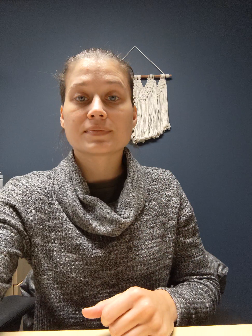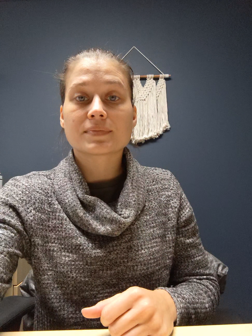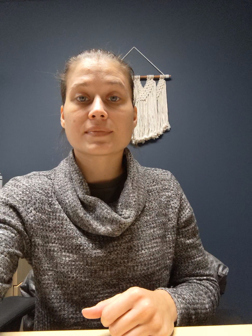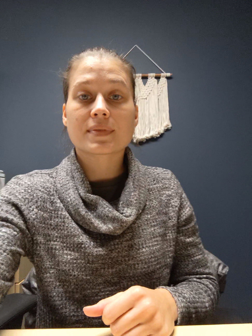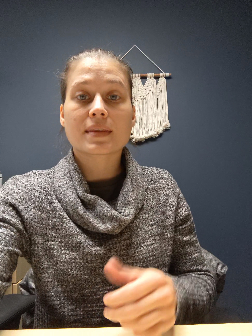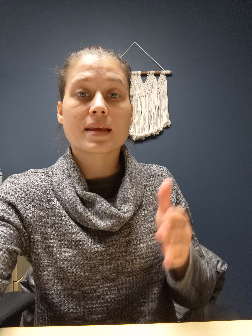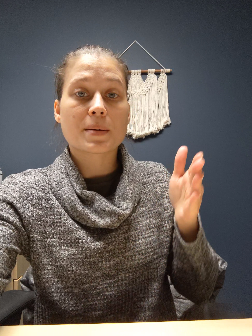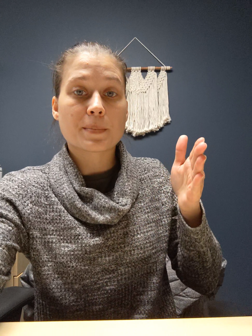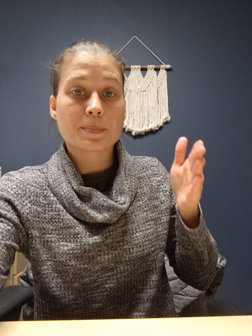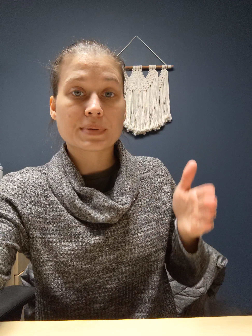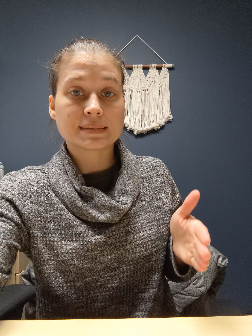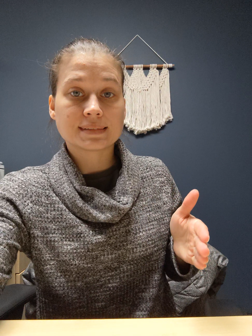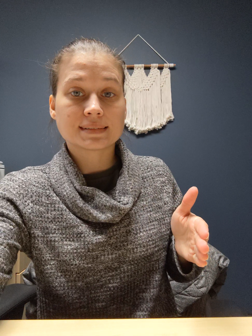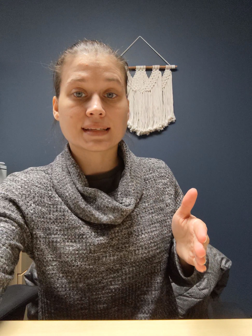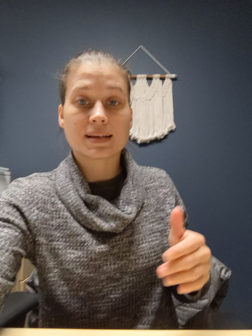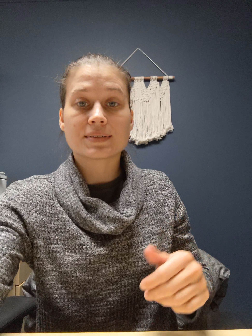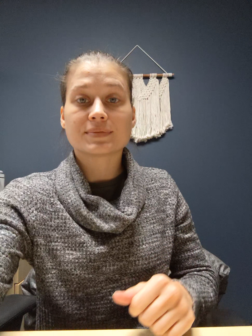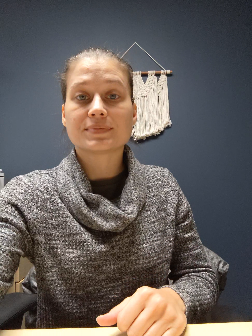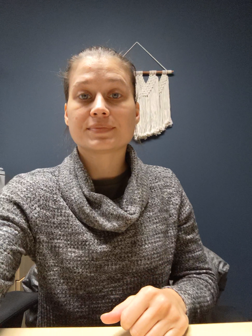beside